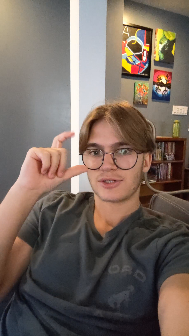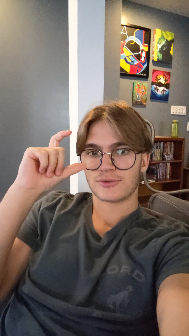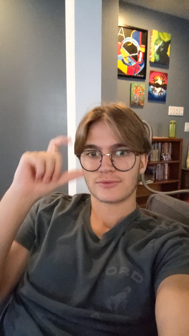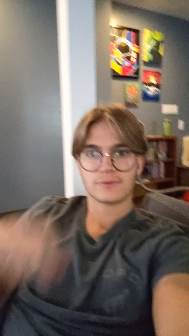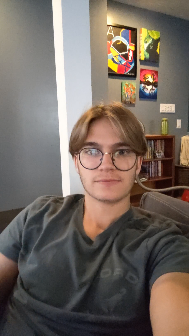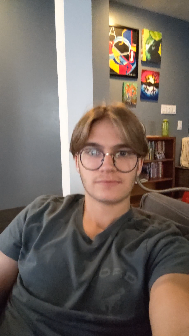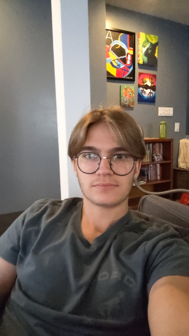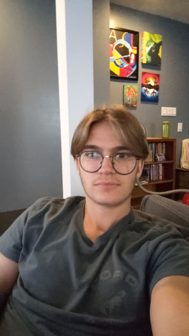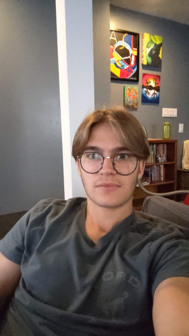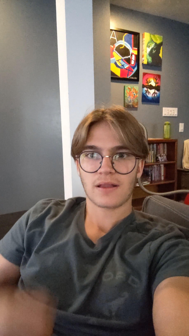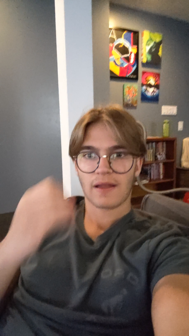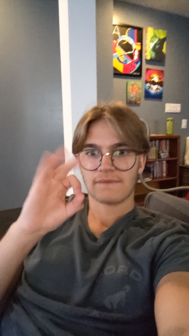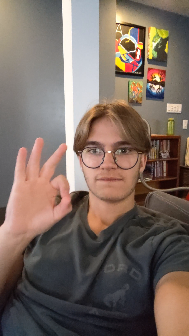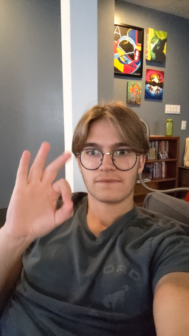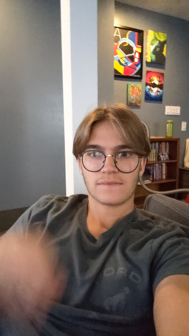of